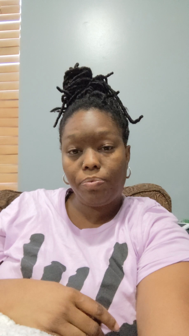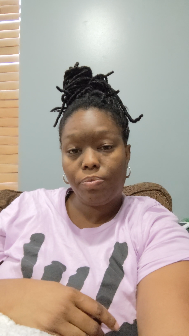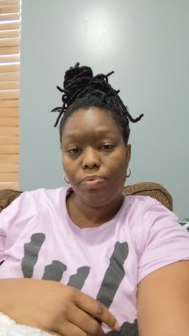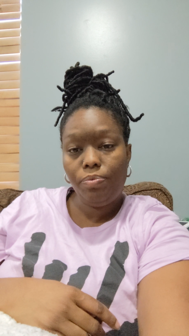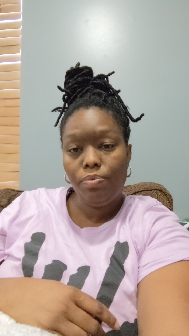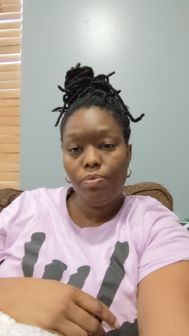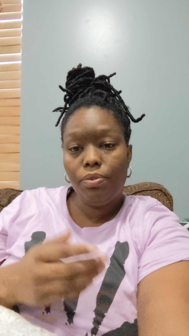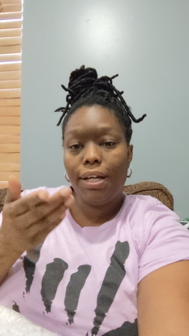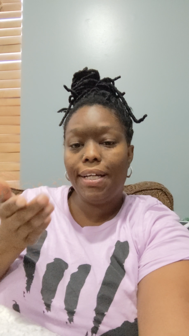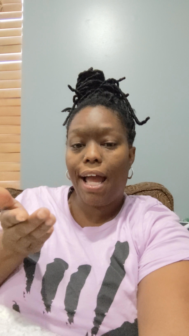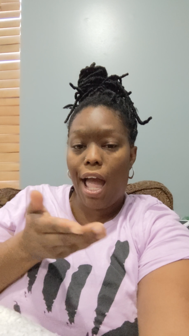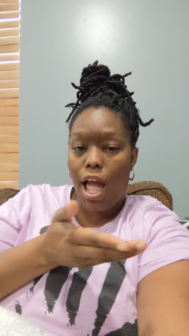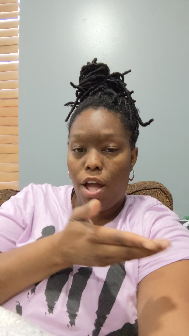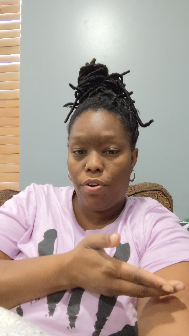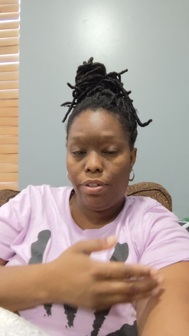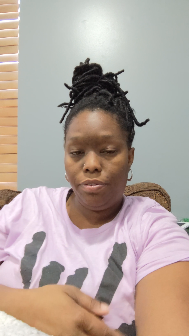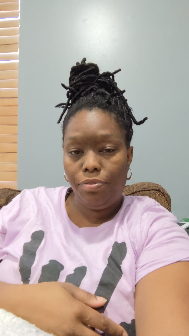carry